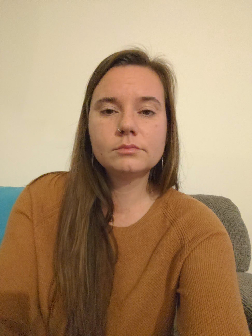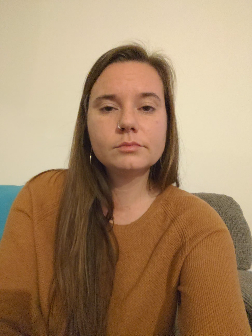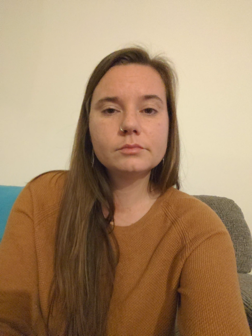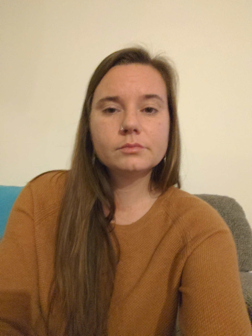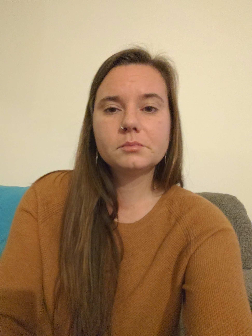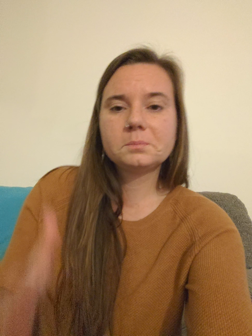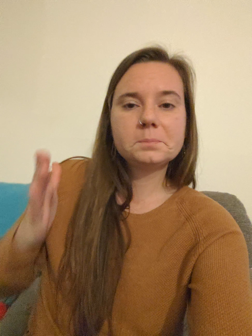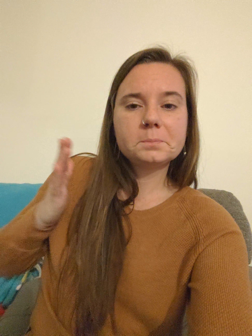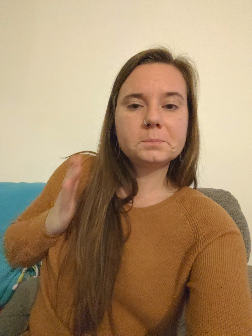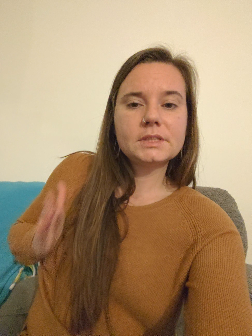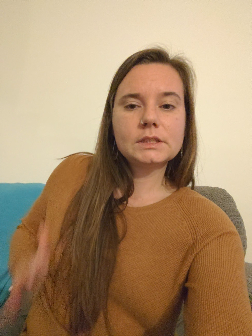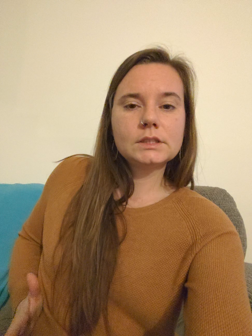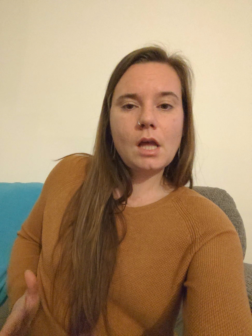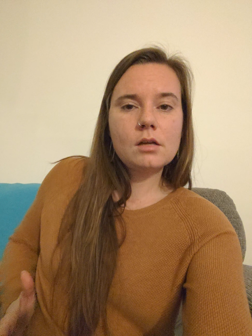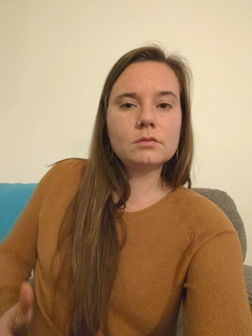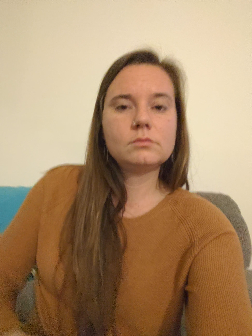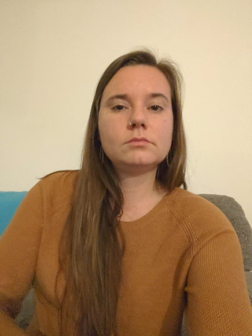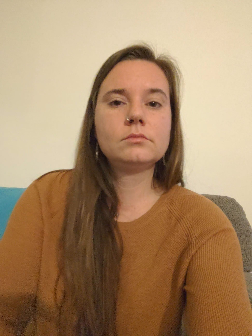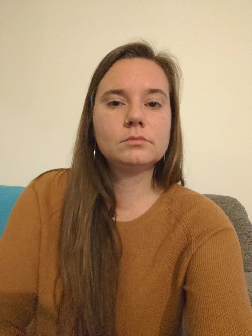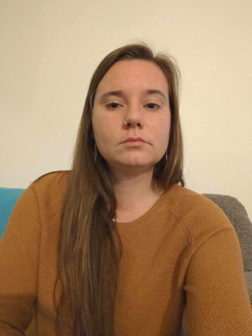beside